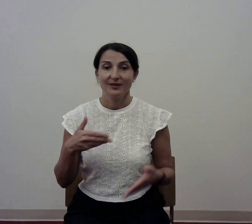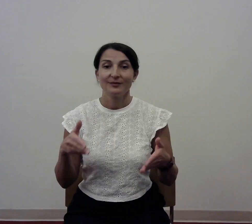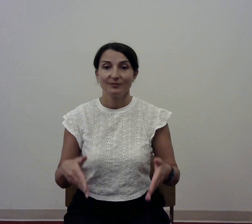bura